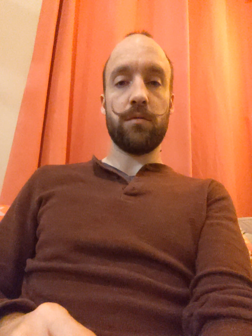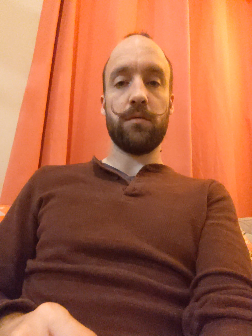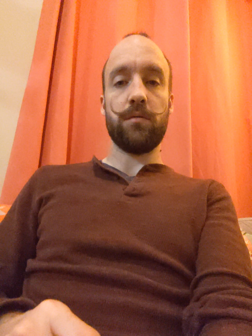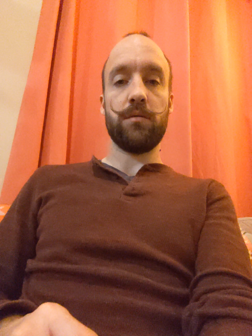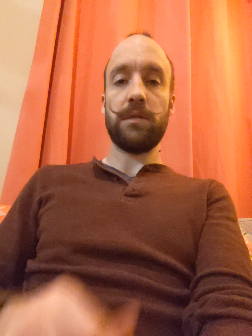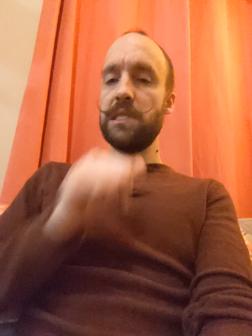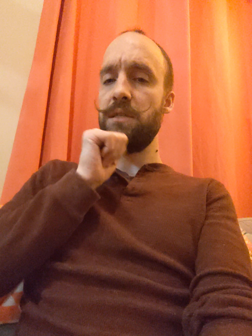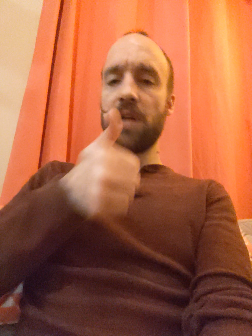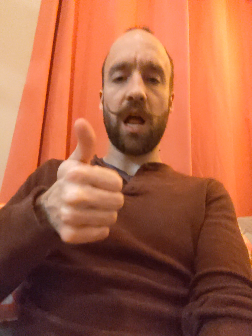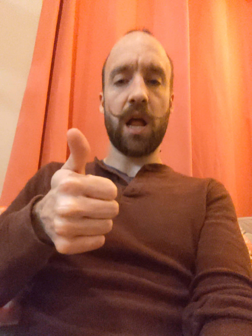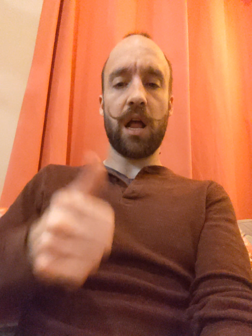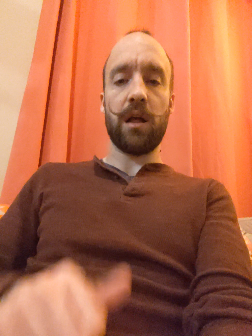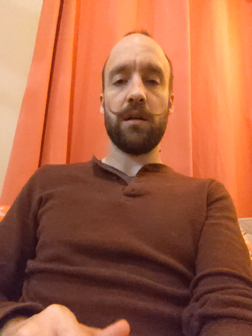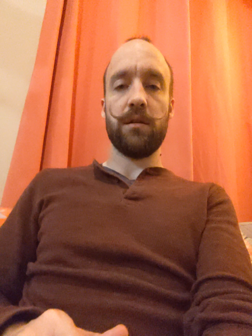not